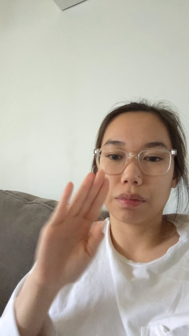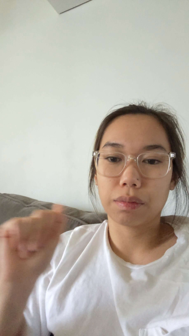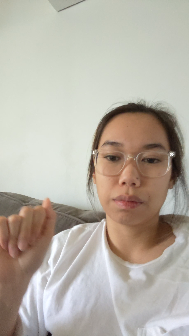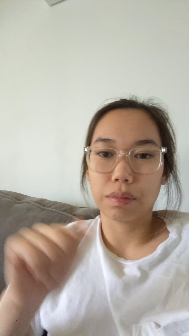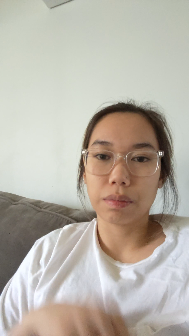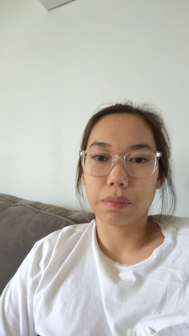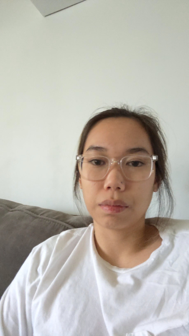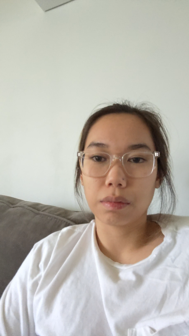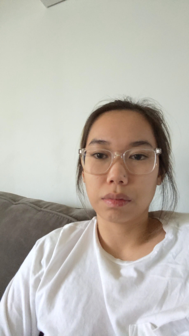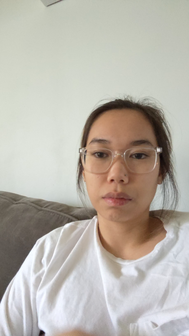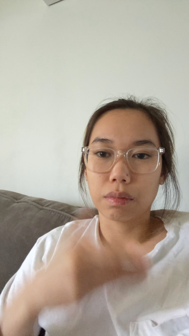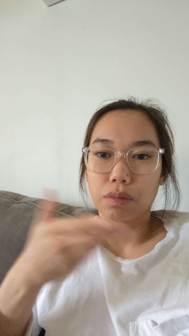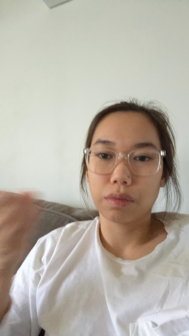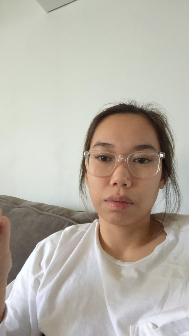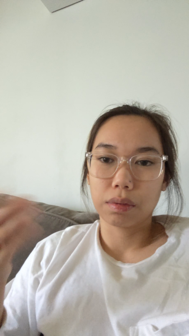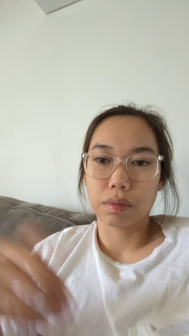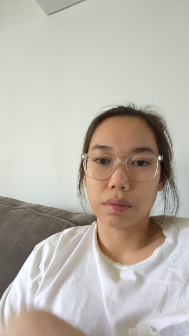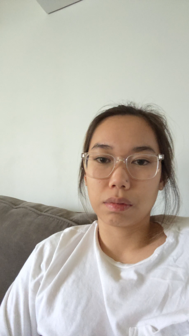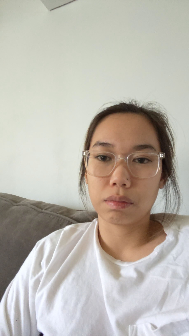bring